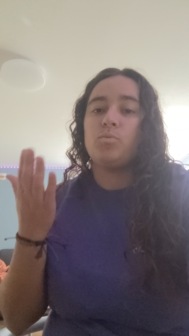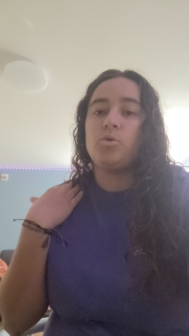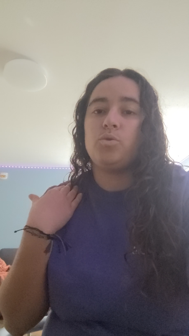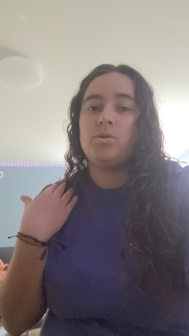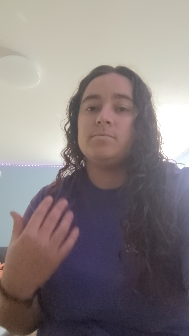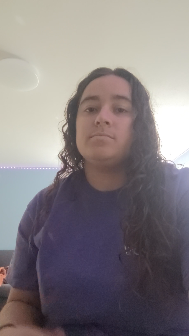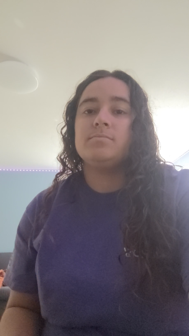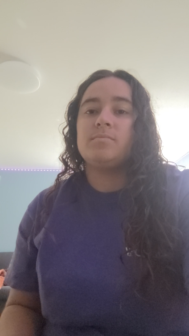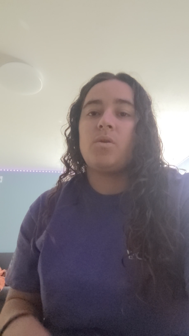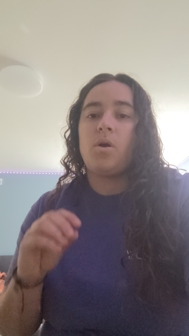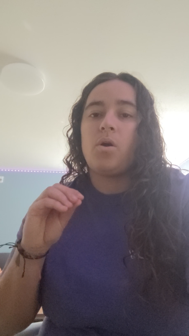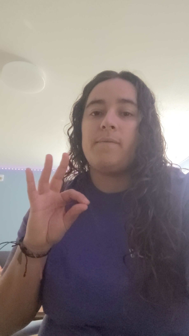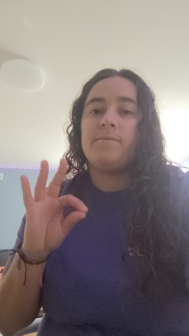of